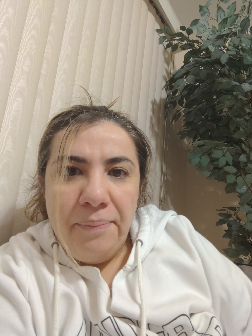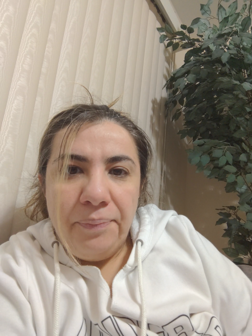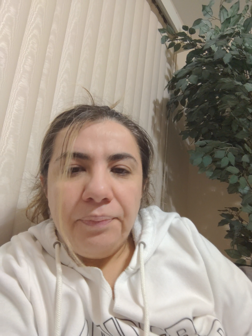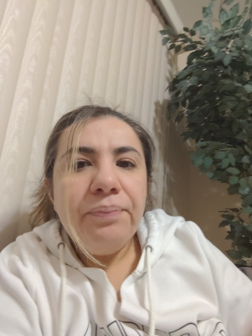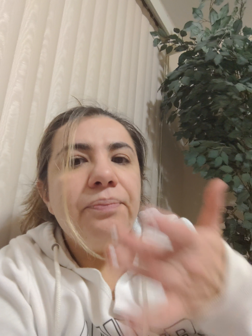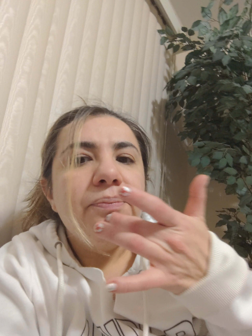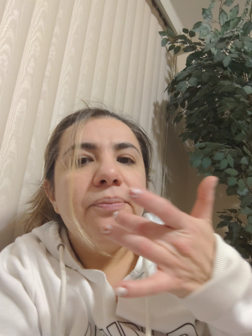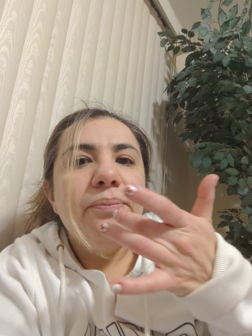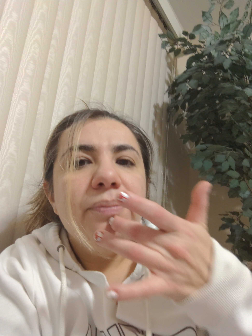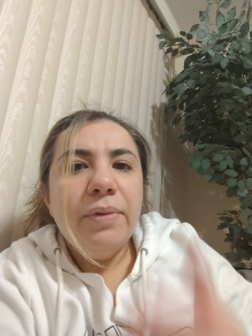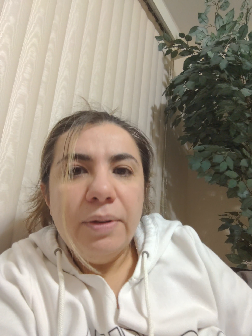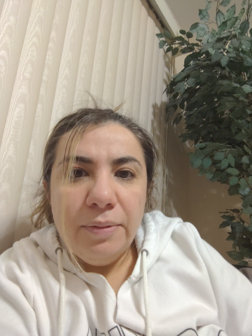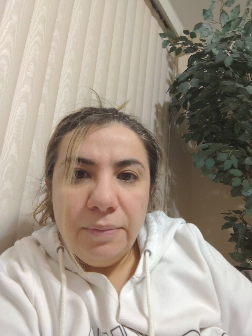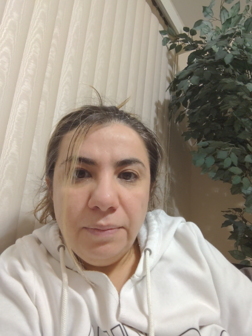taste